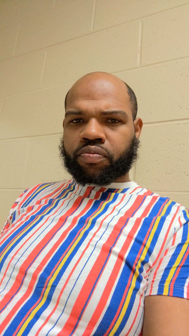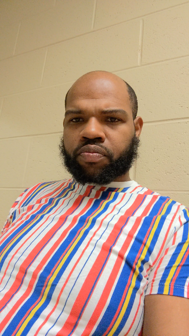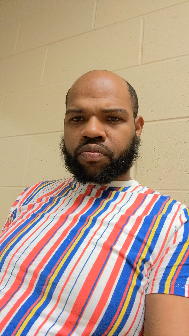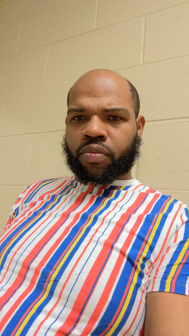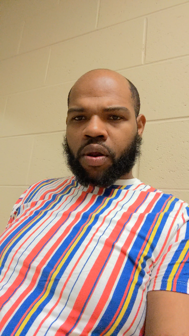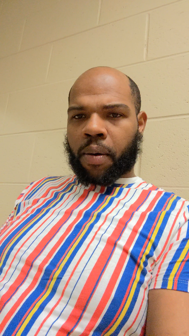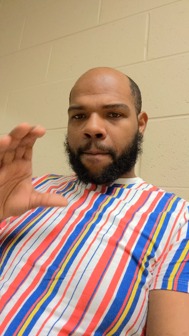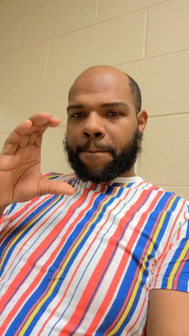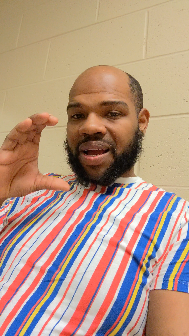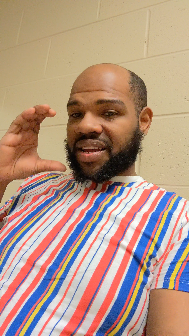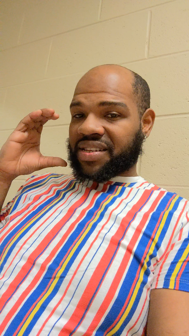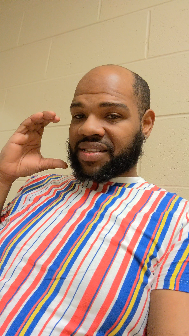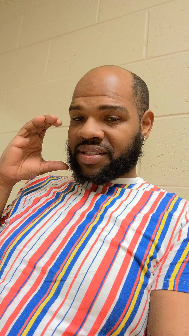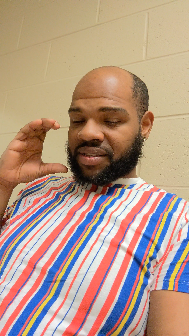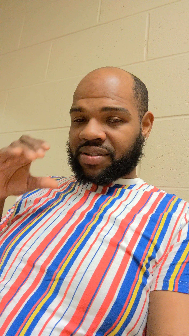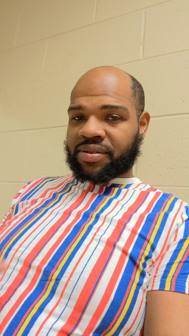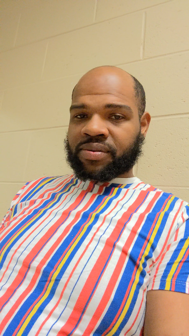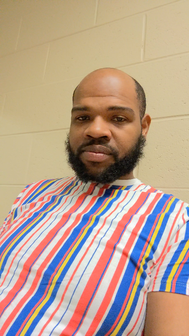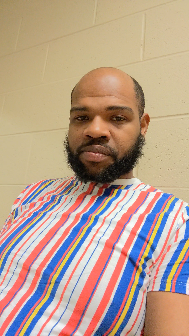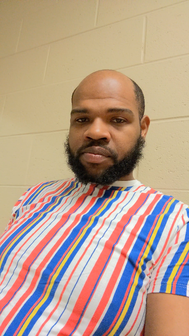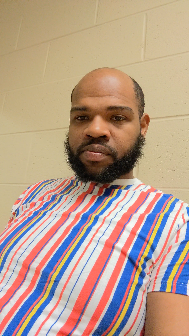bus